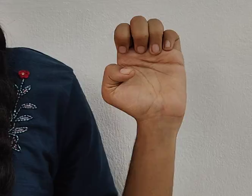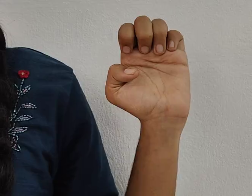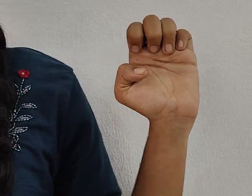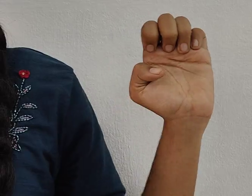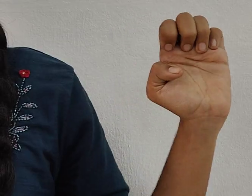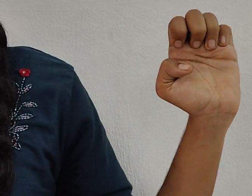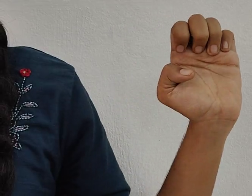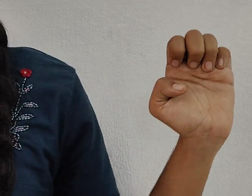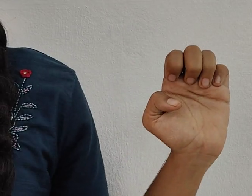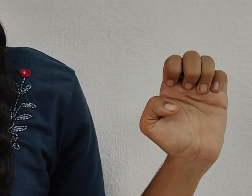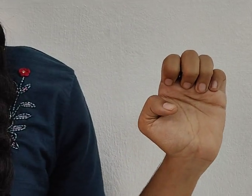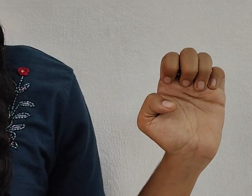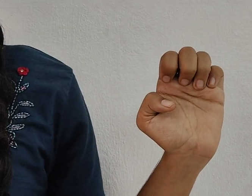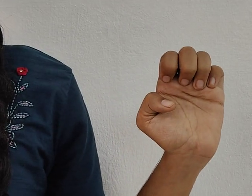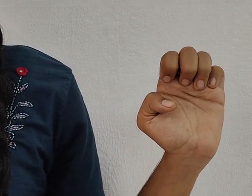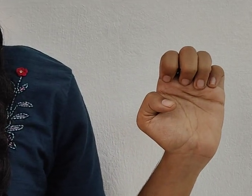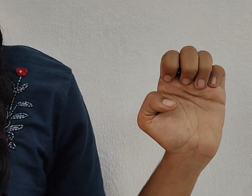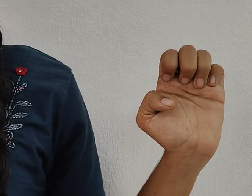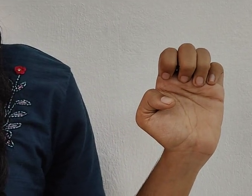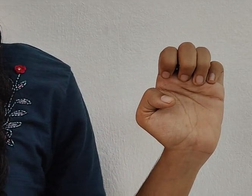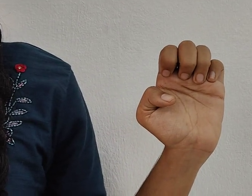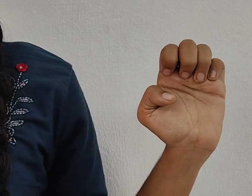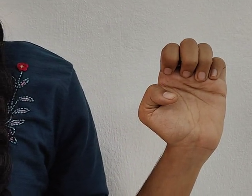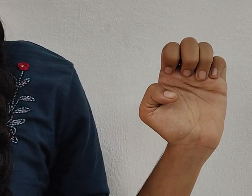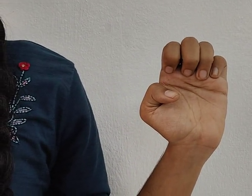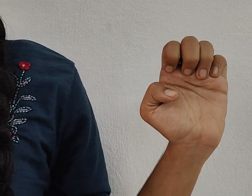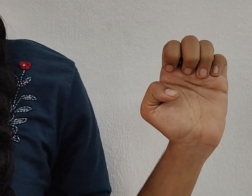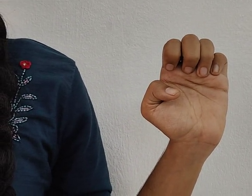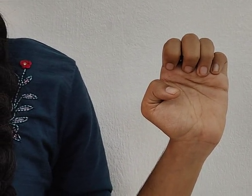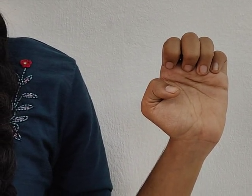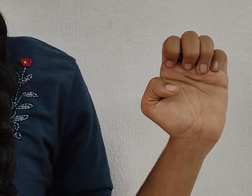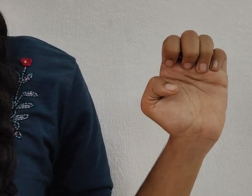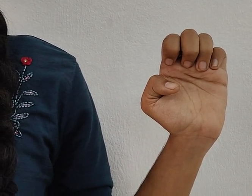ഈ